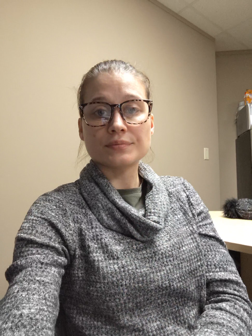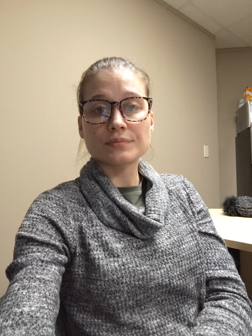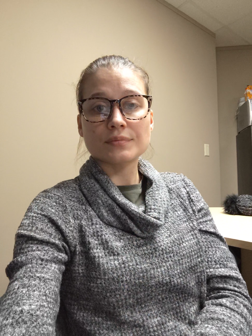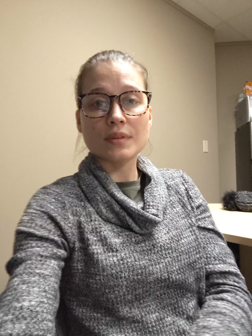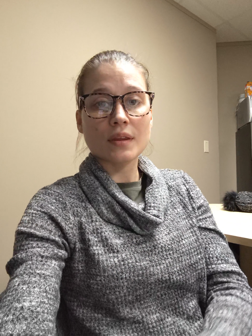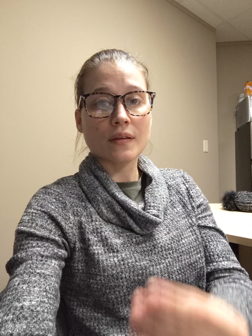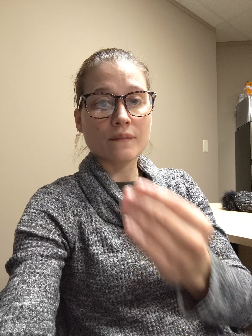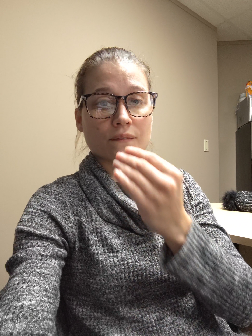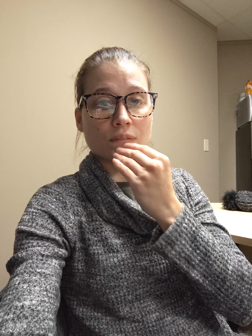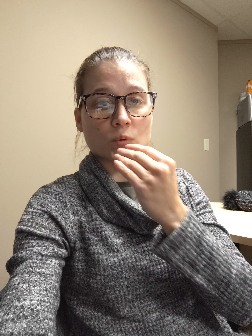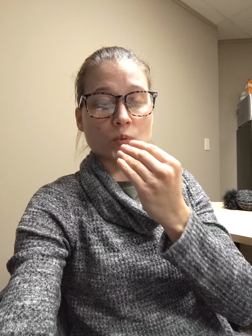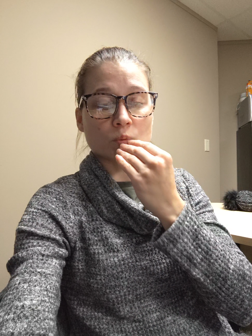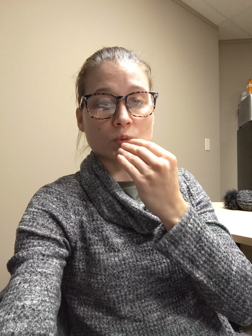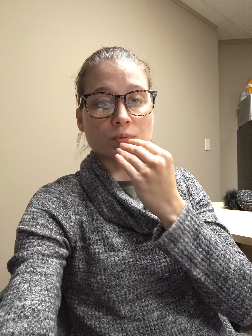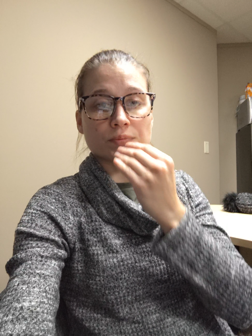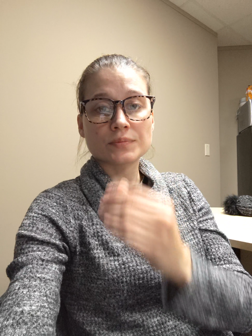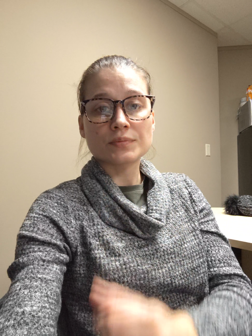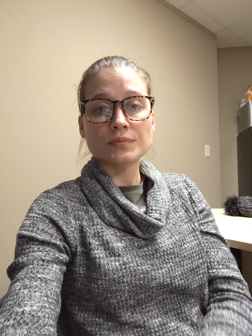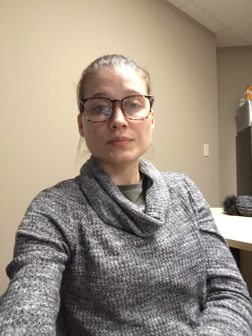food